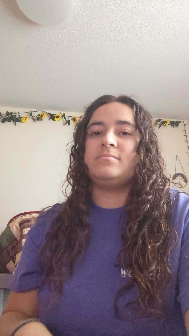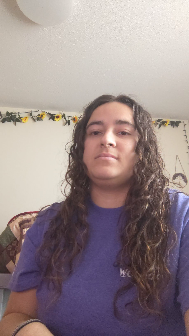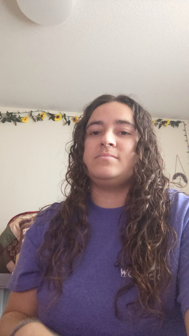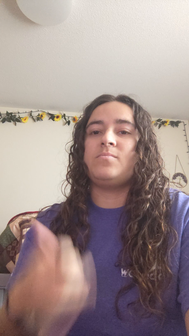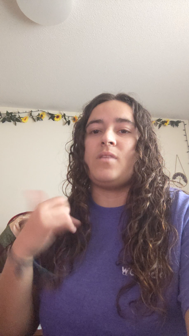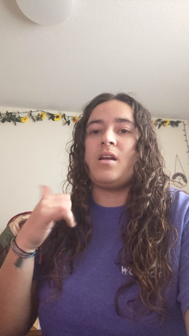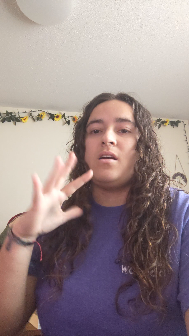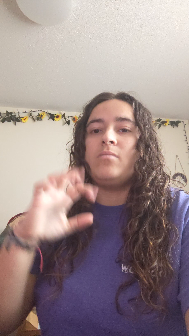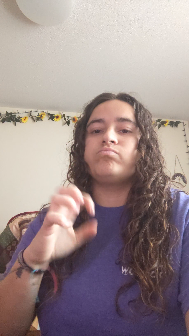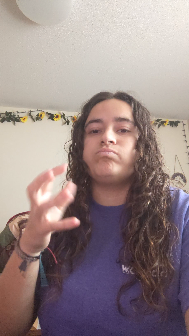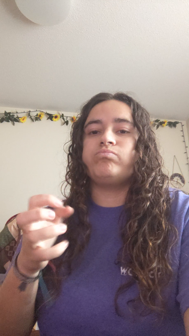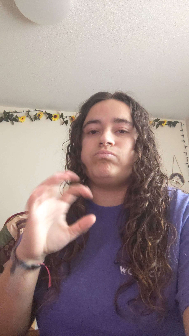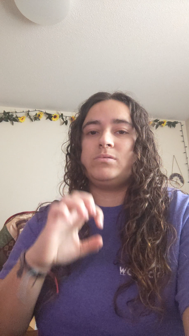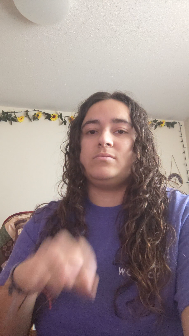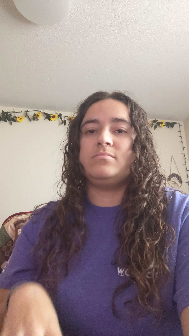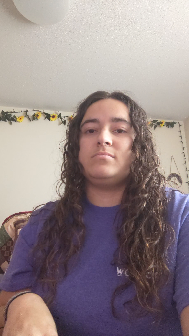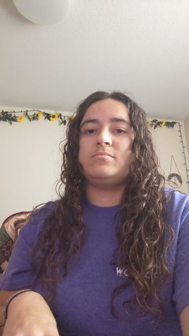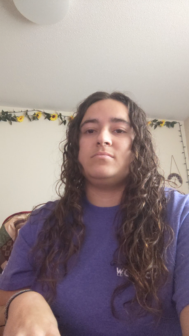play dough